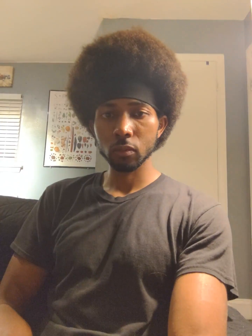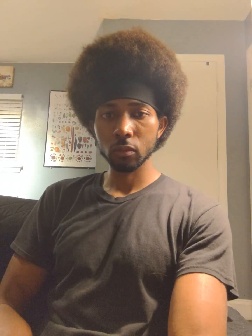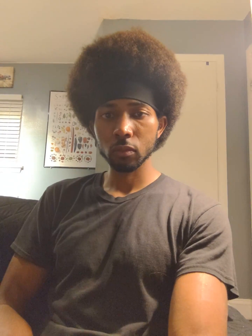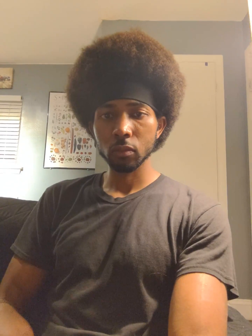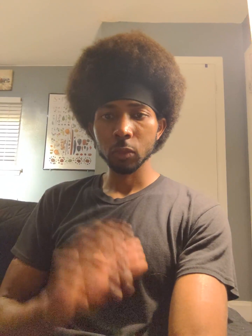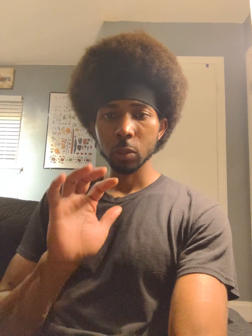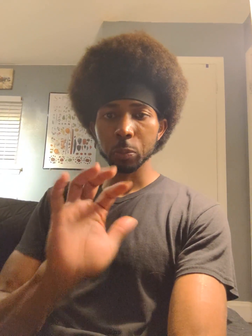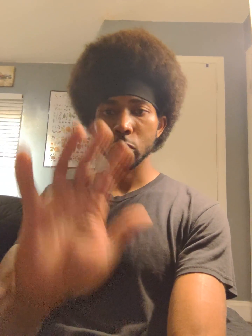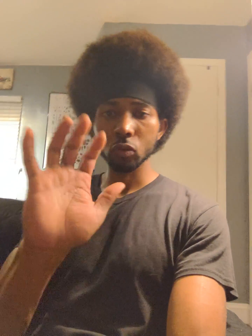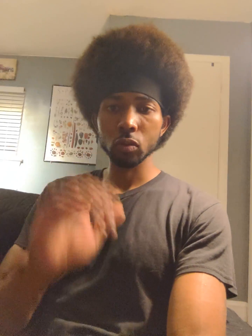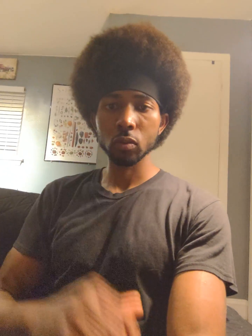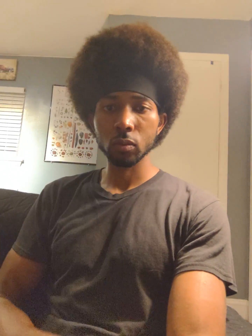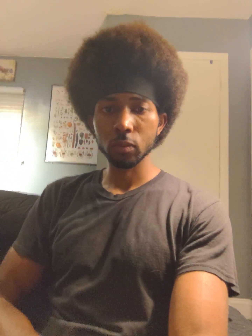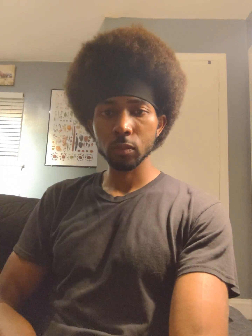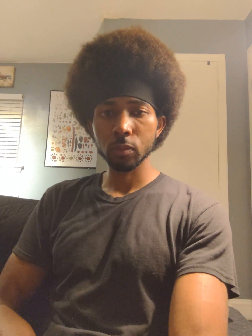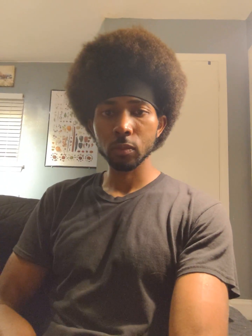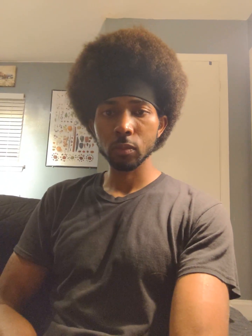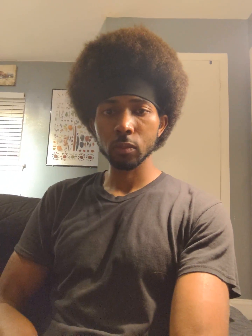push